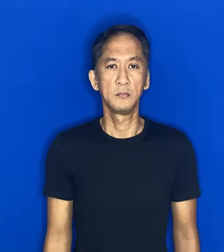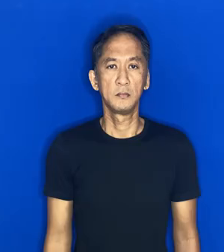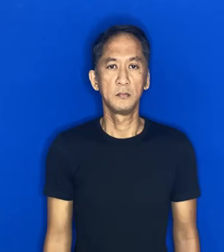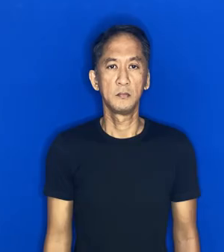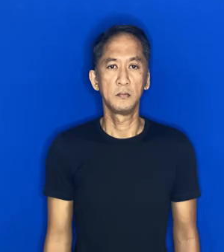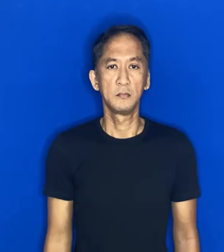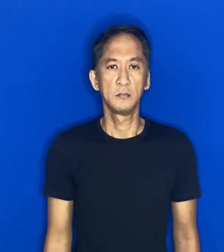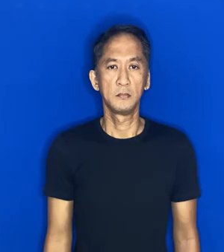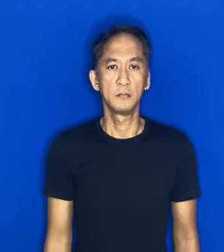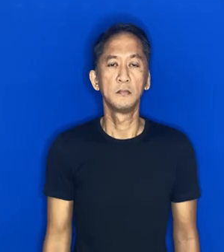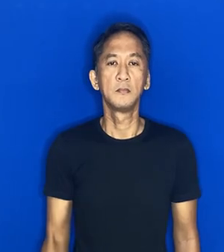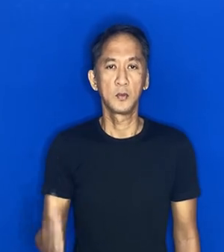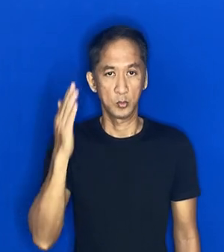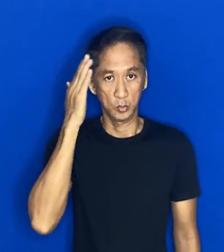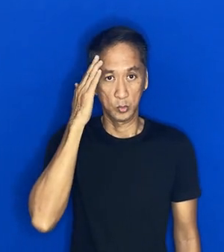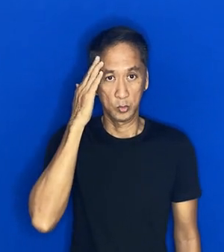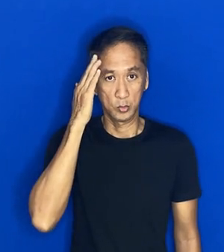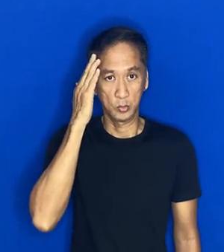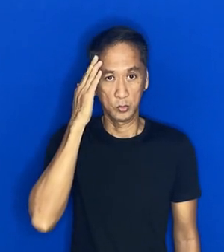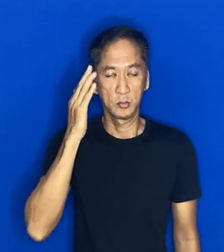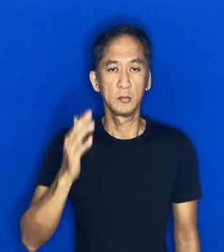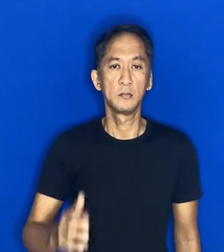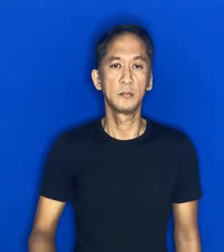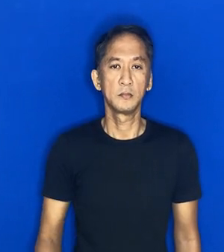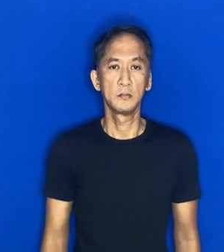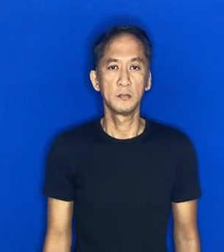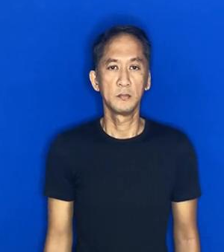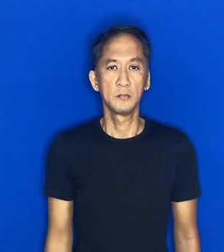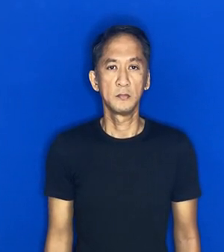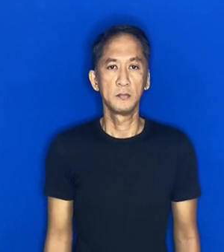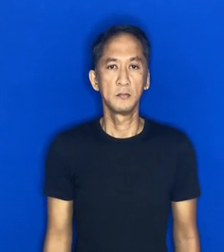know